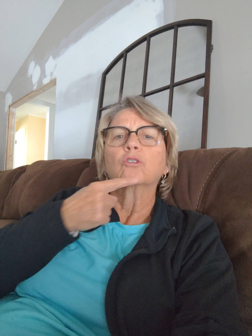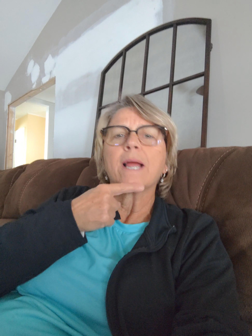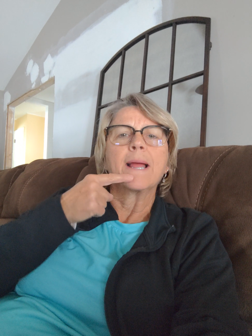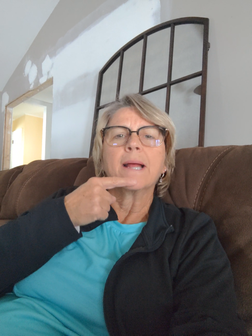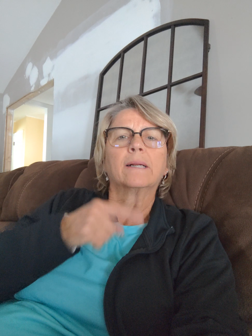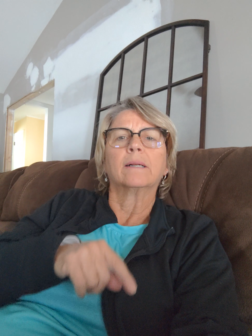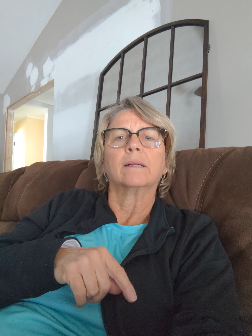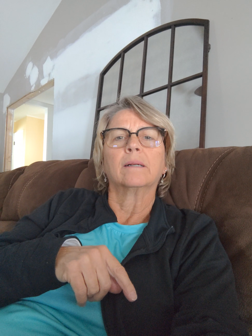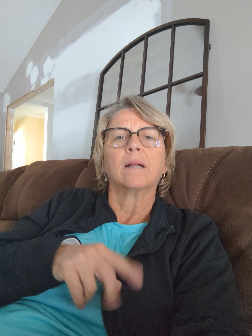chin